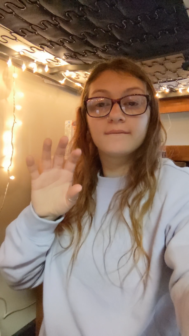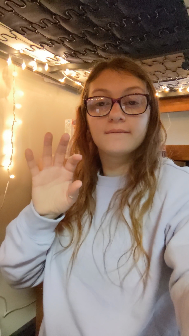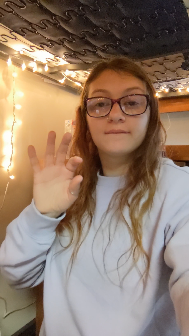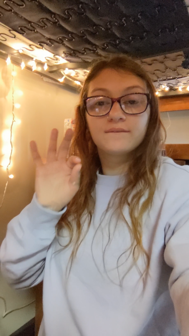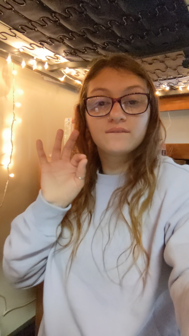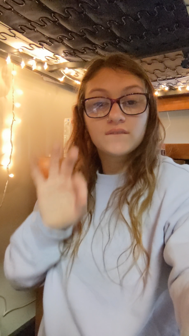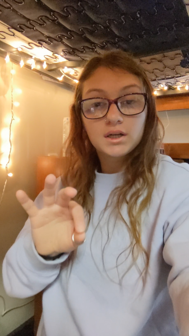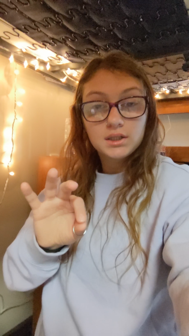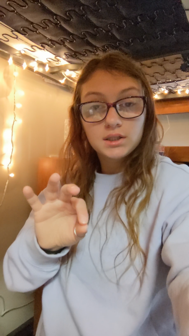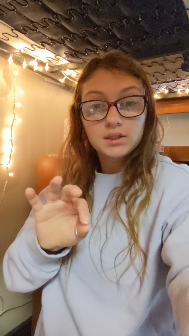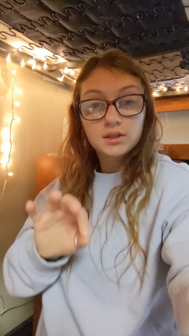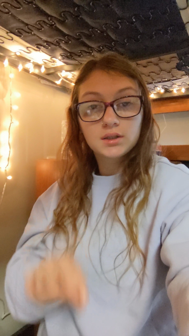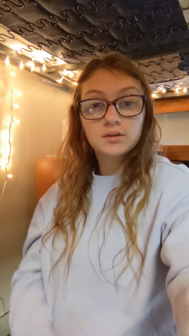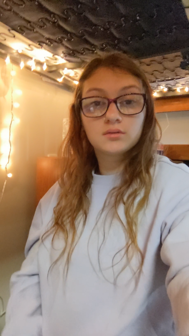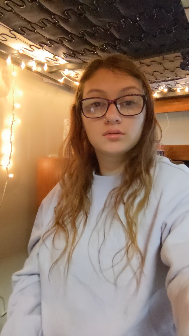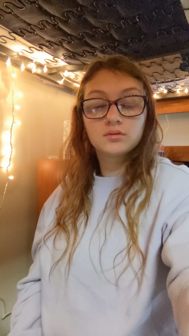fit